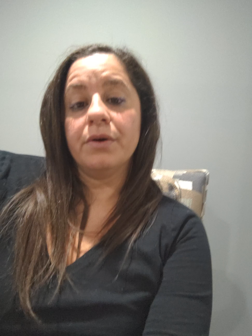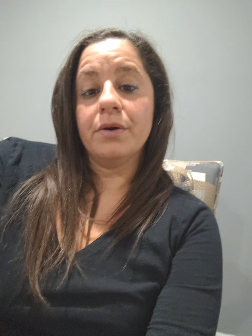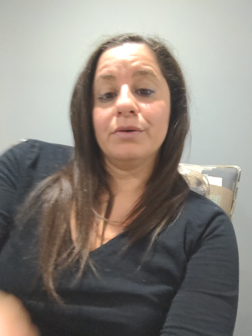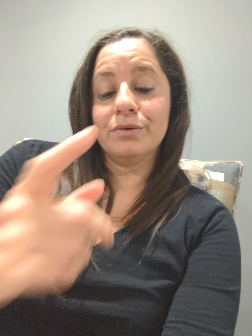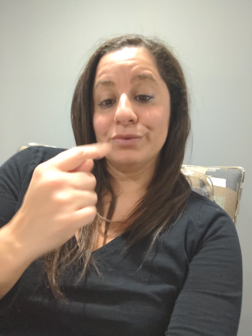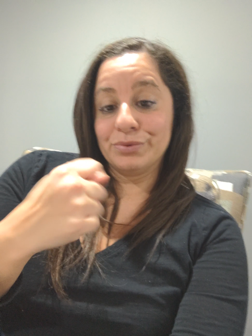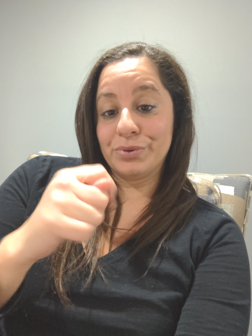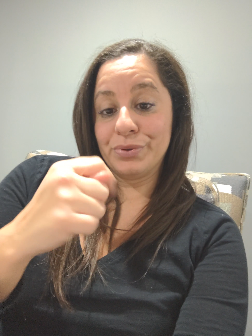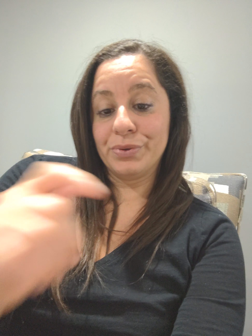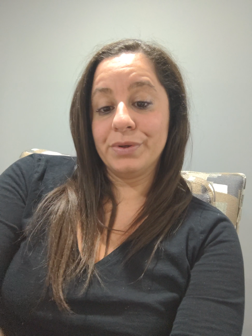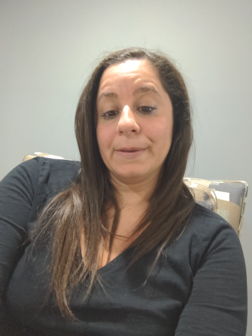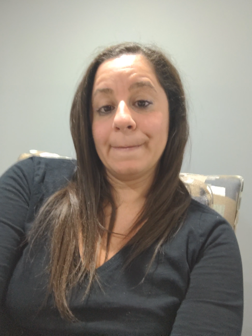toy